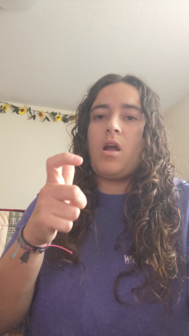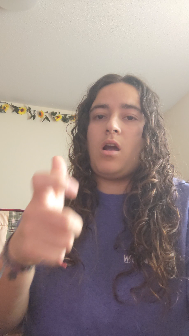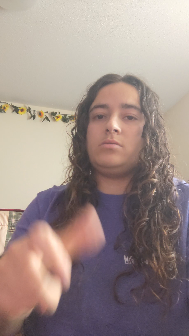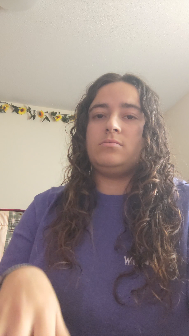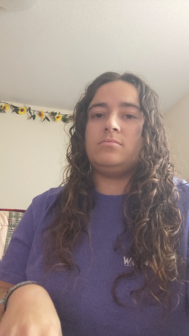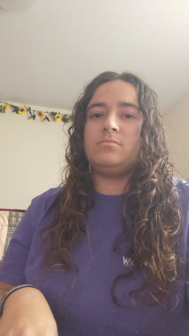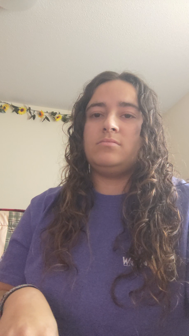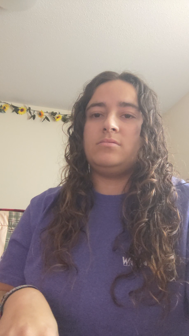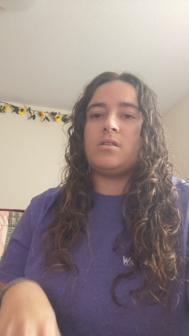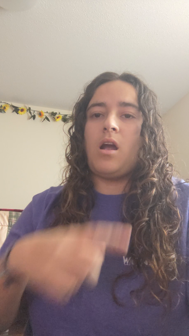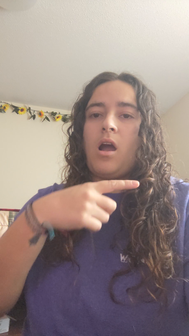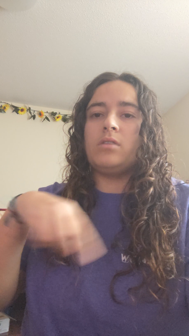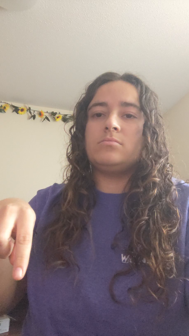cut